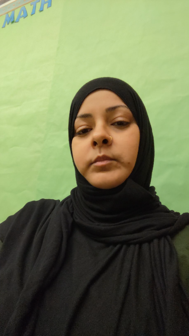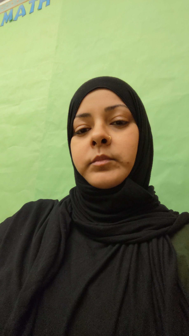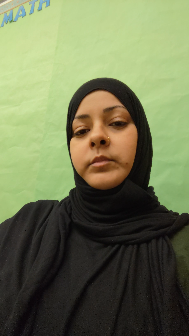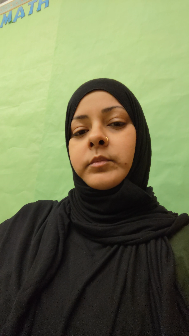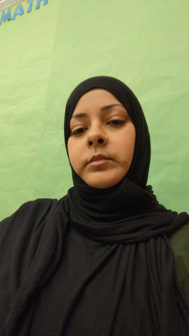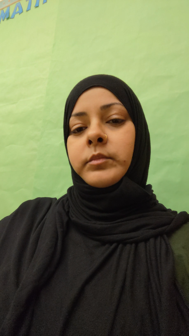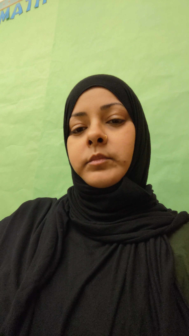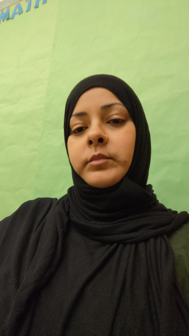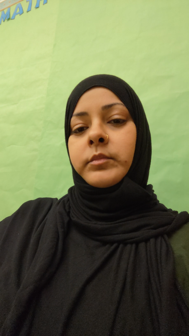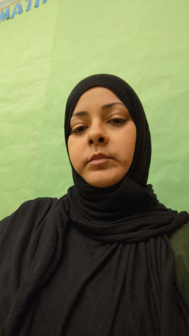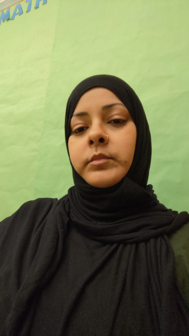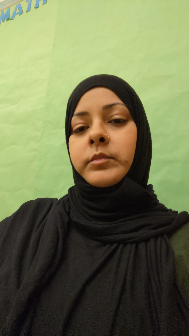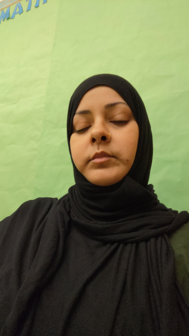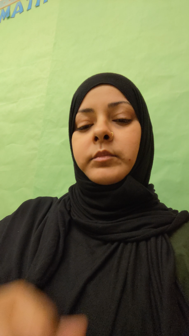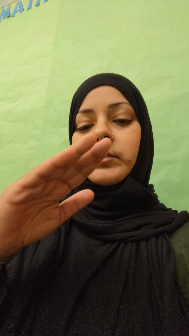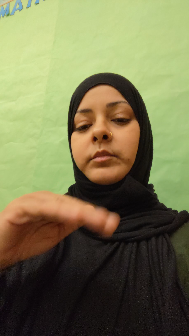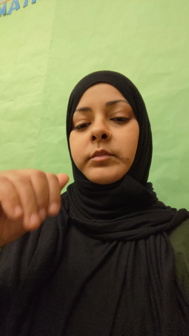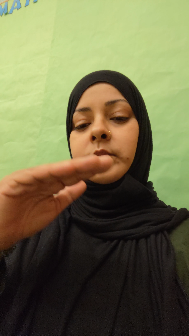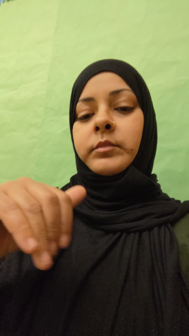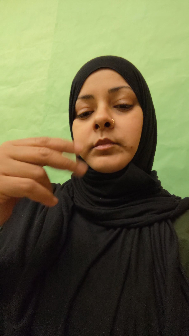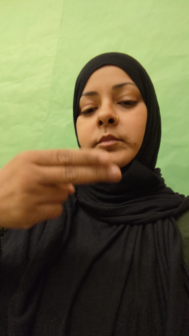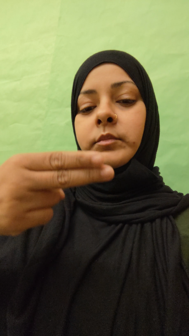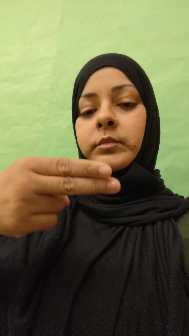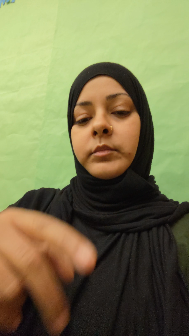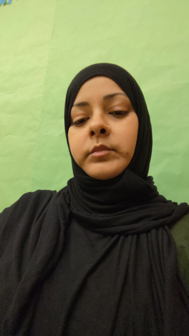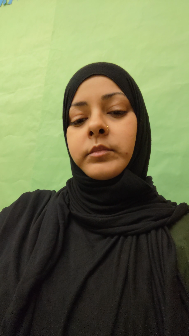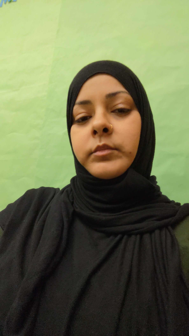pet's name